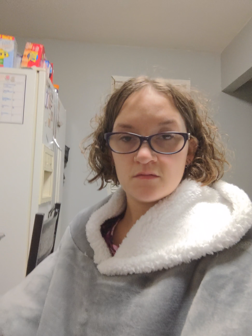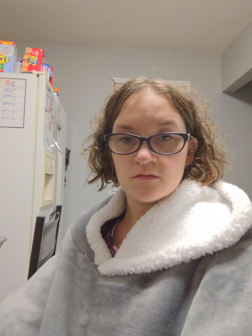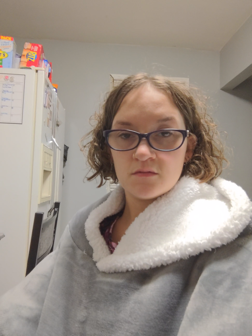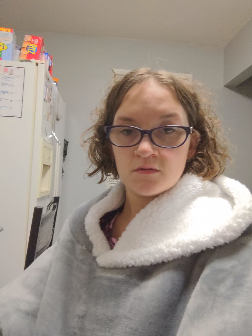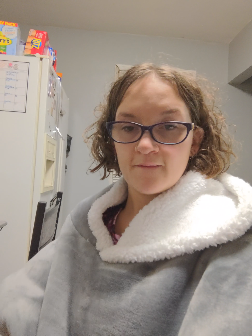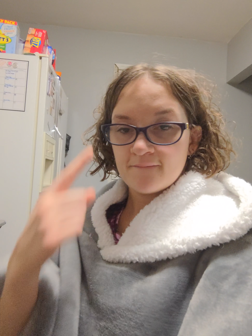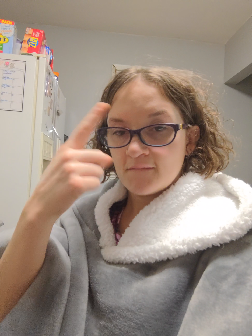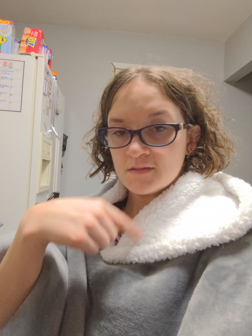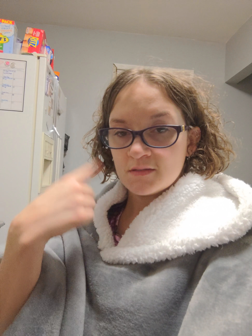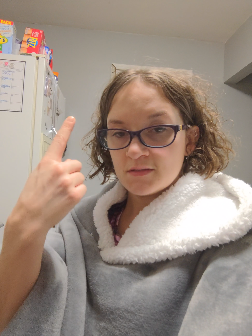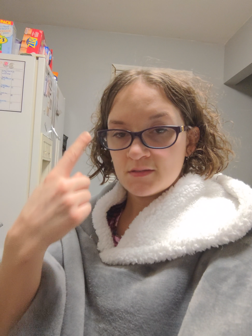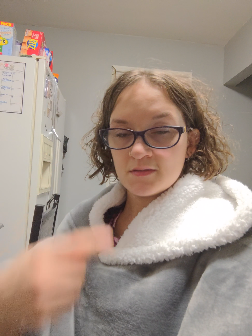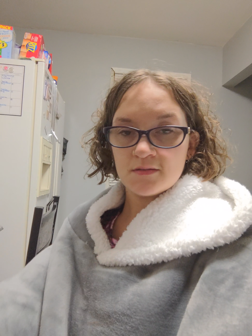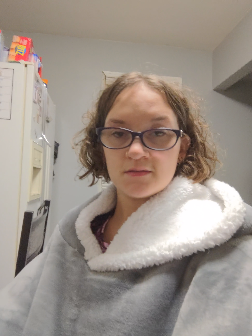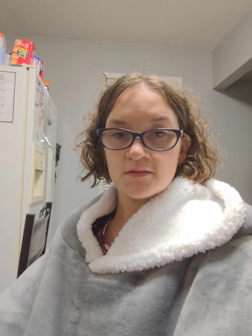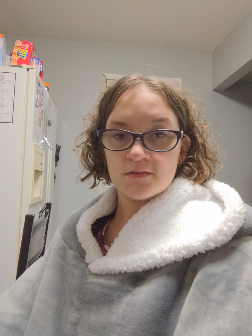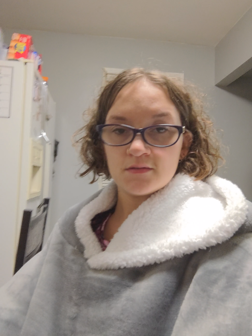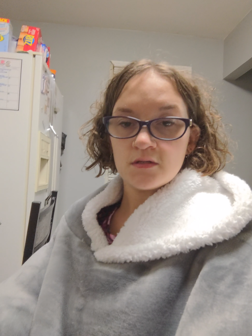face